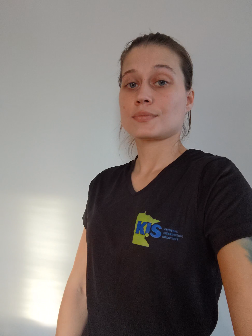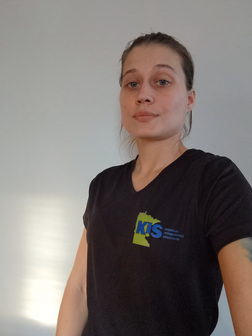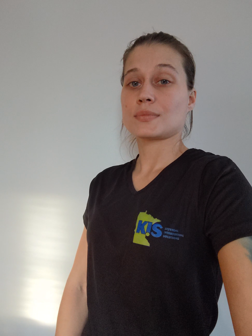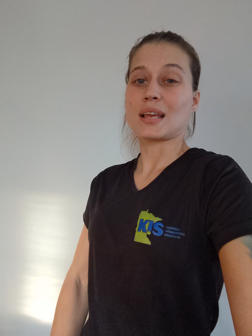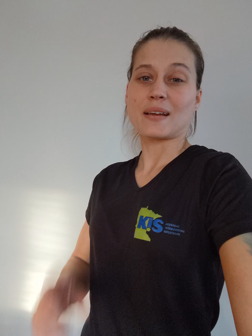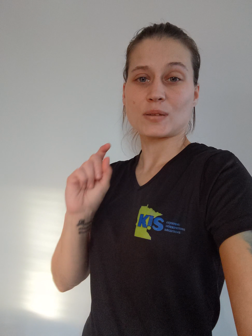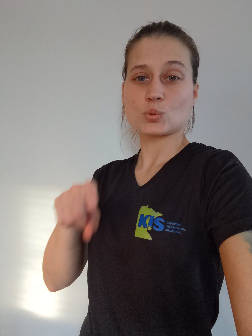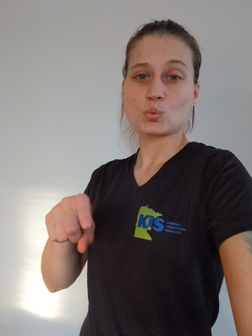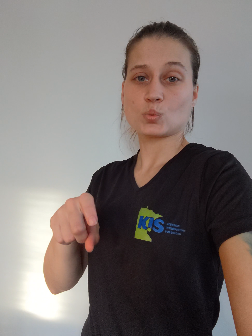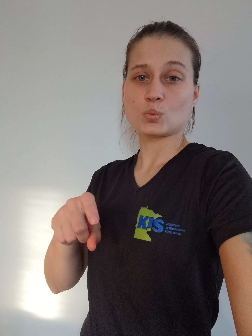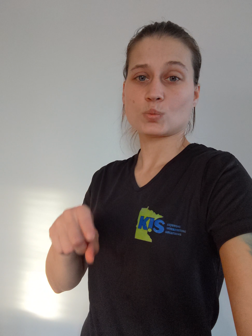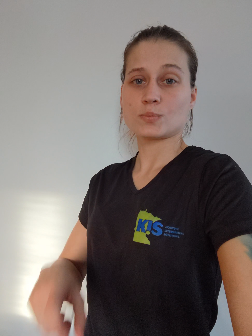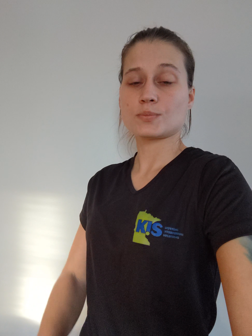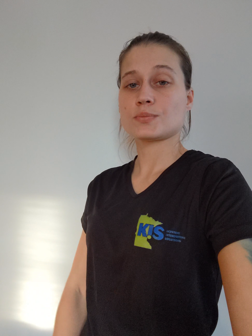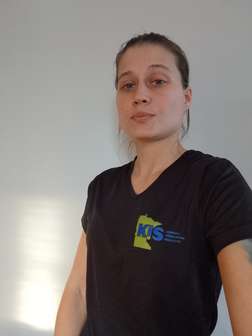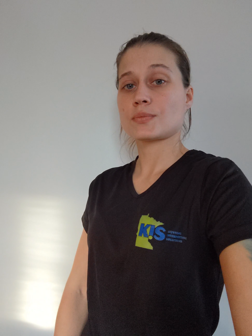have to